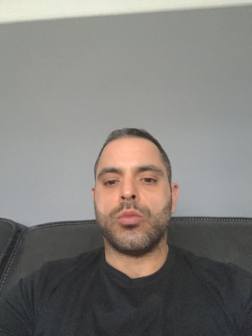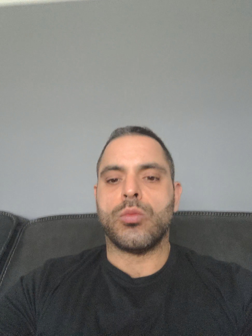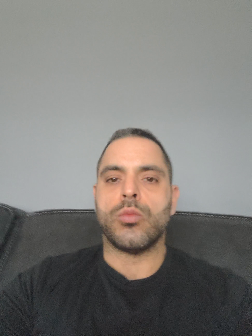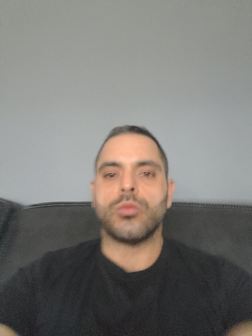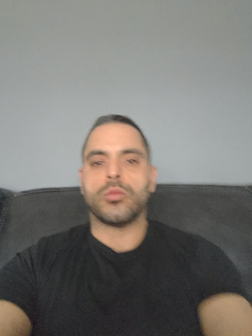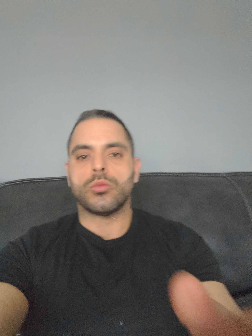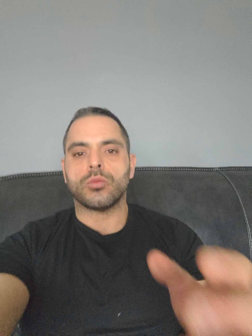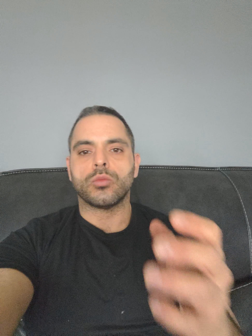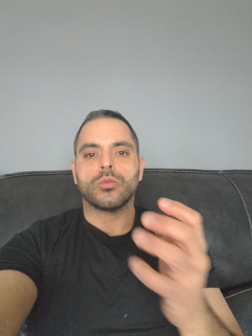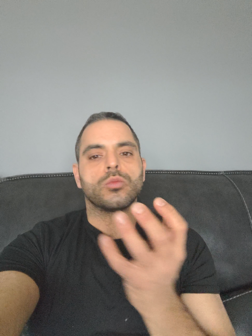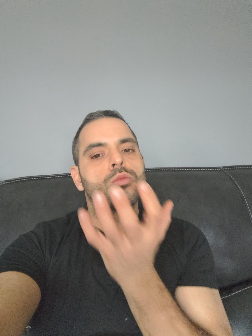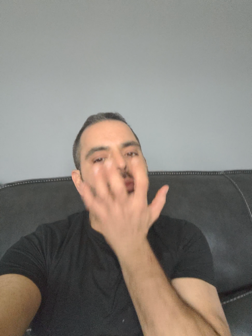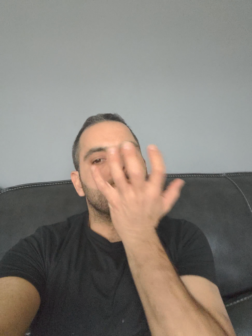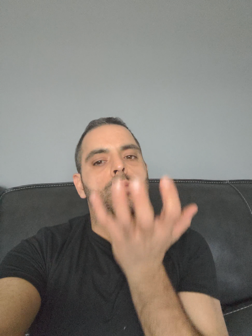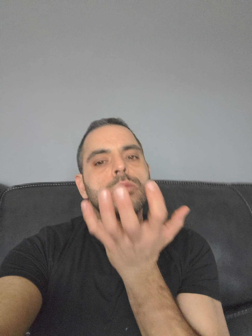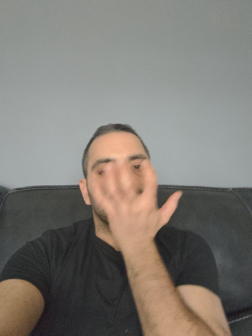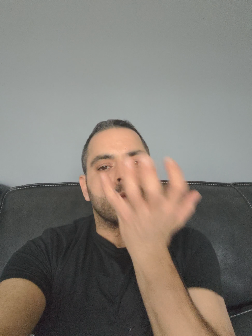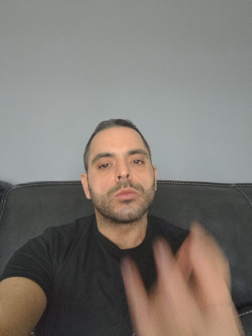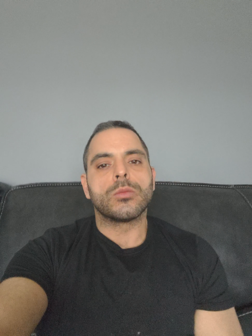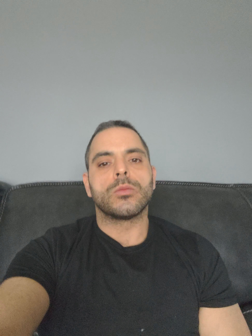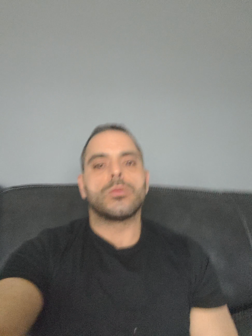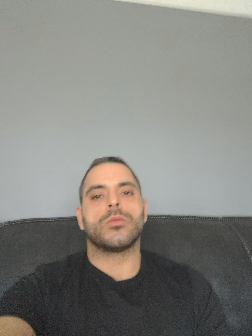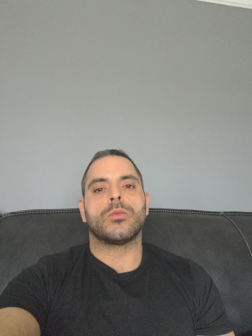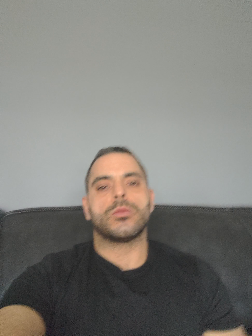grass